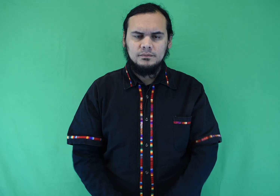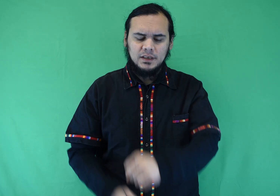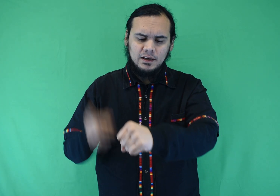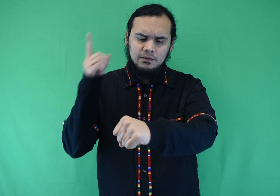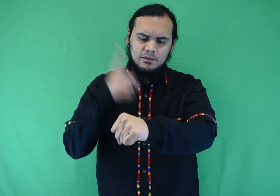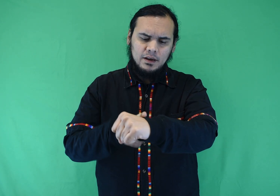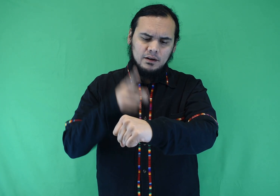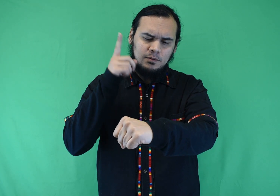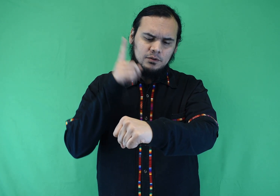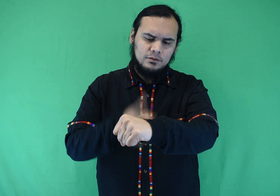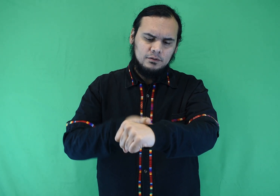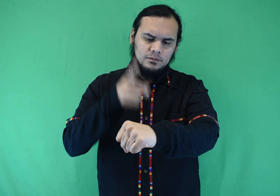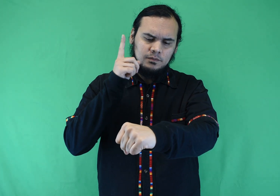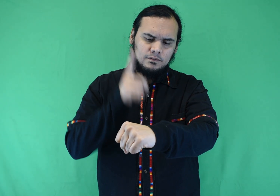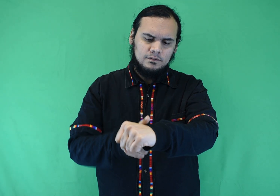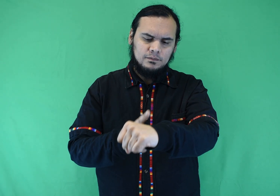enfermo